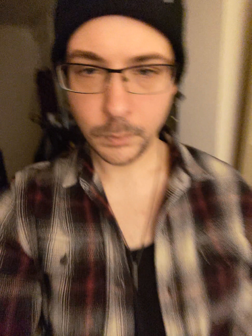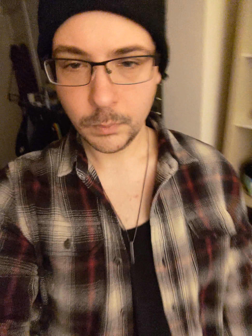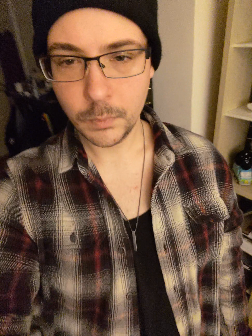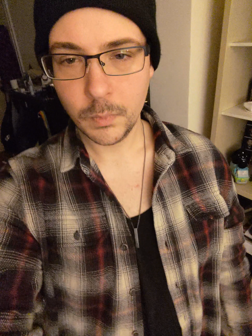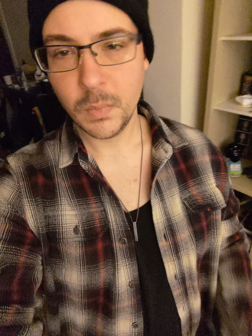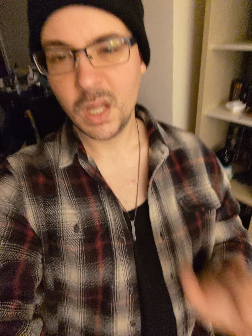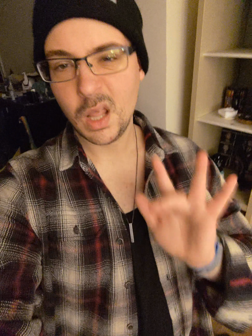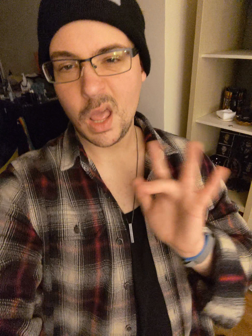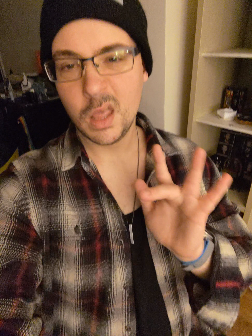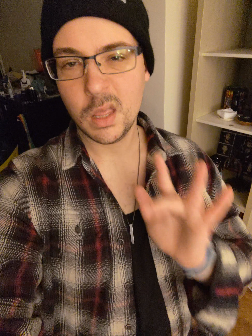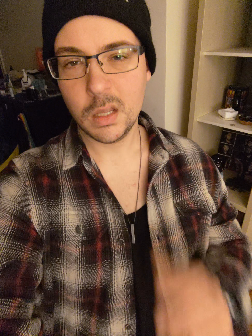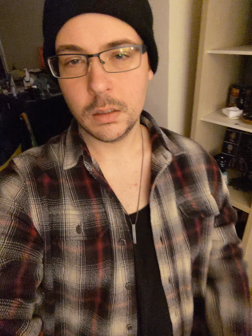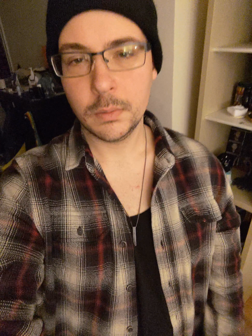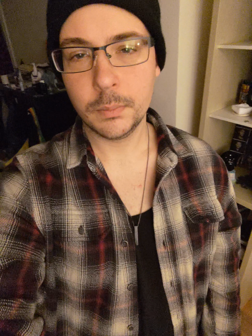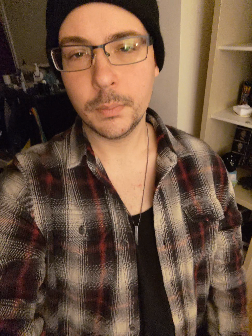yucky